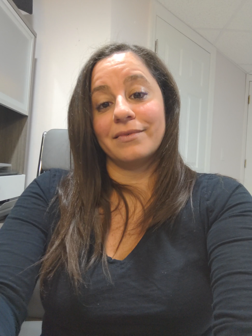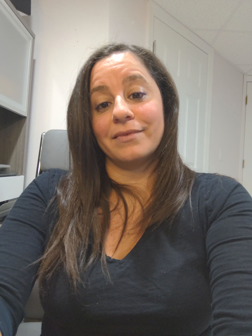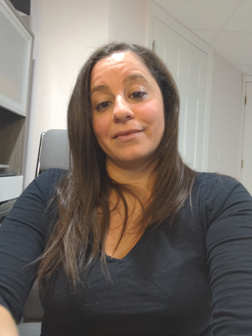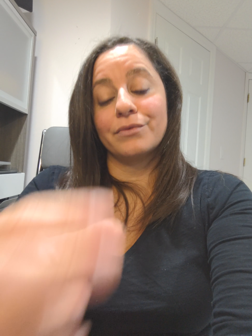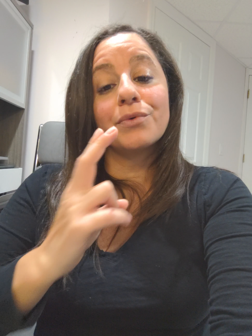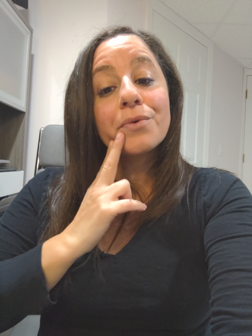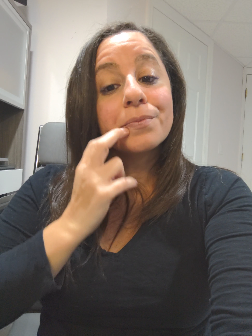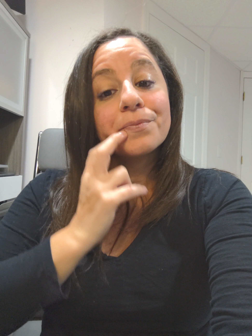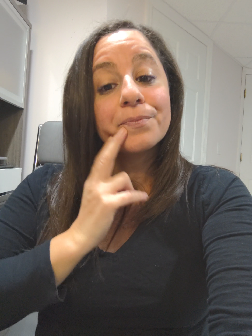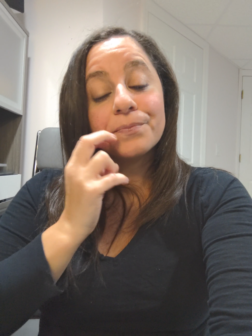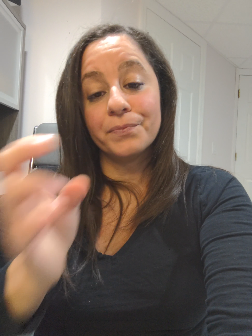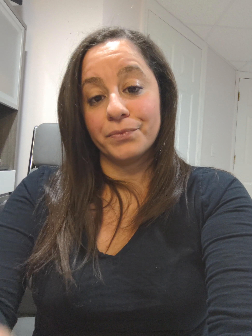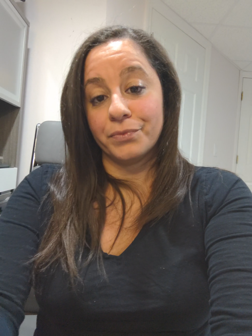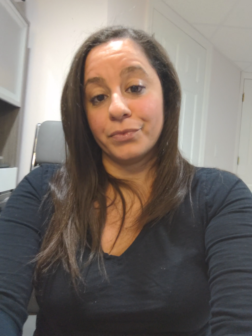gum